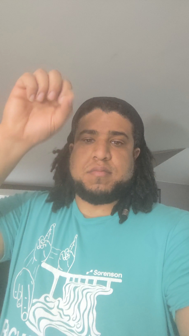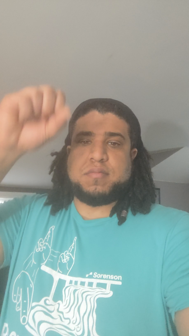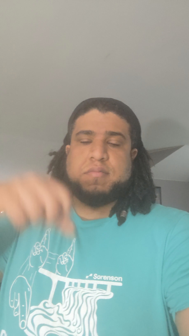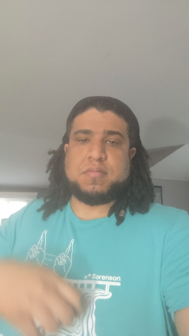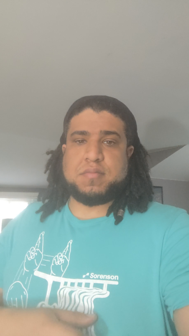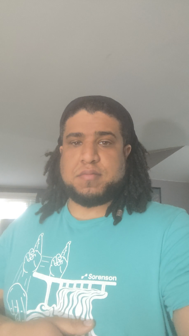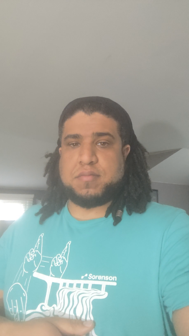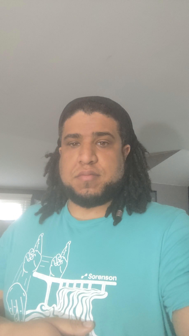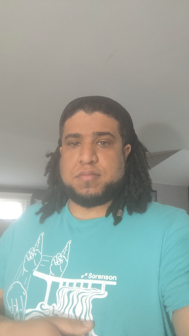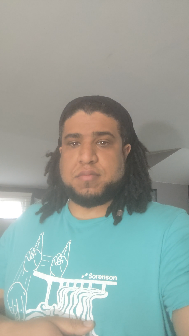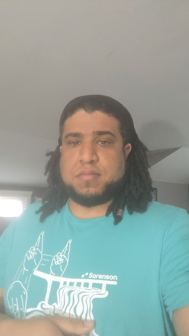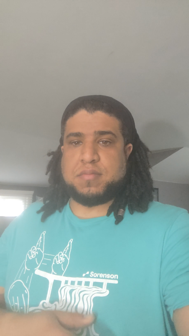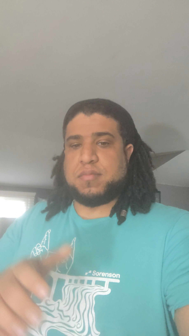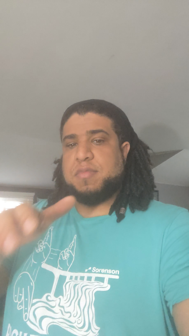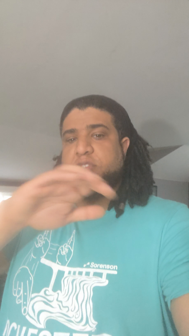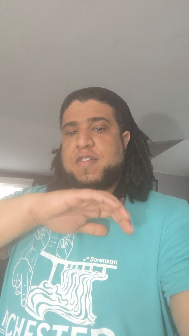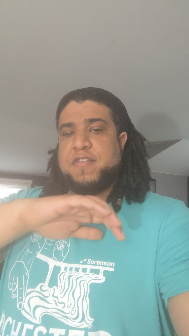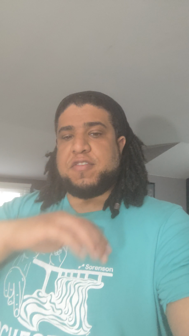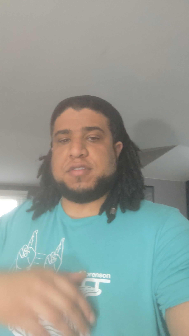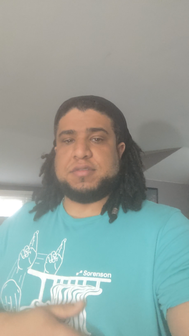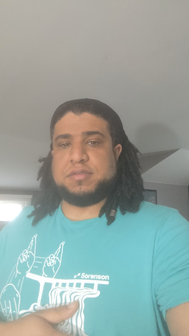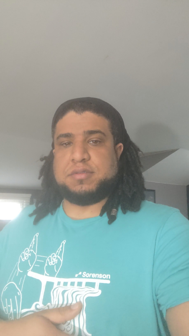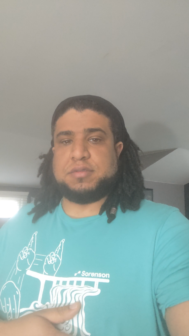cover